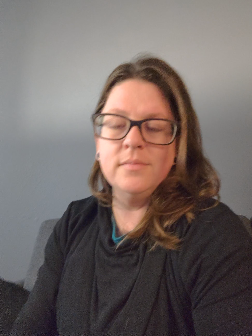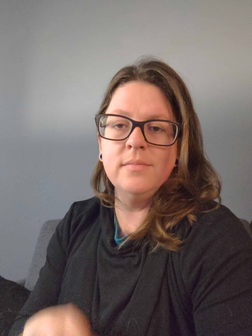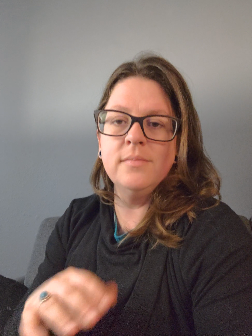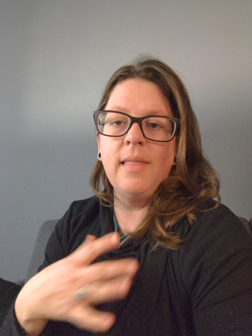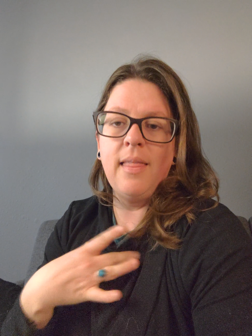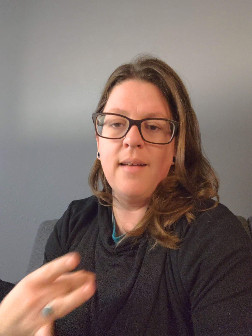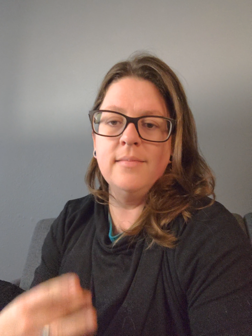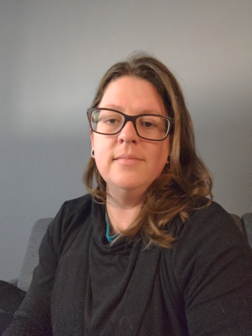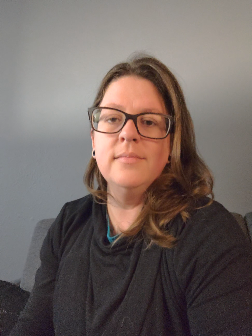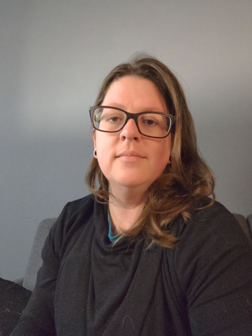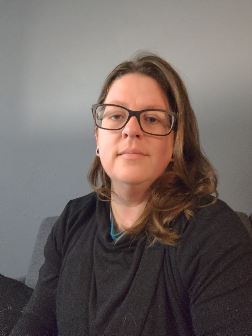like